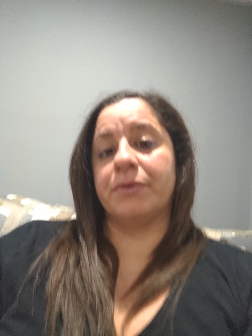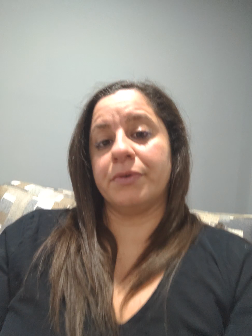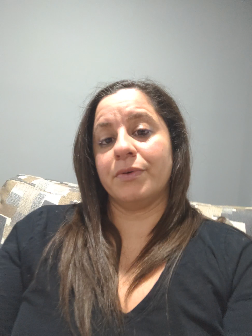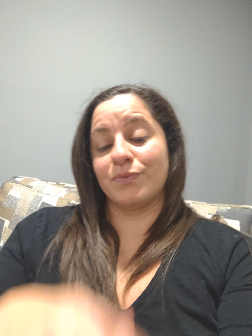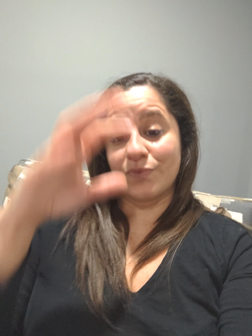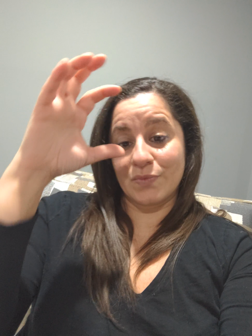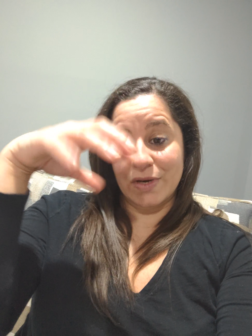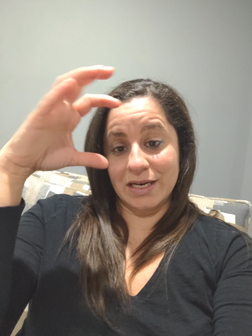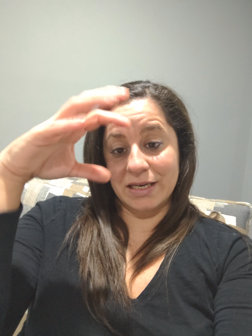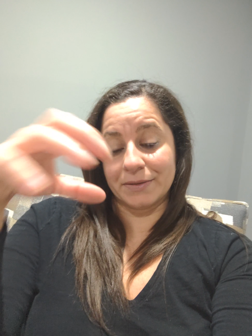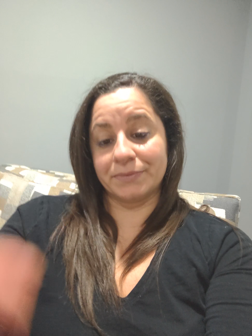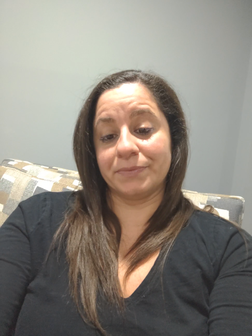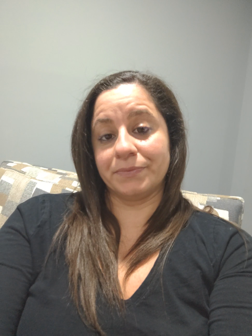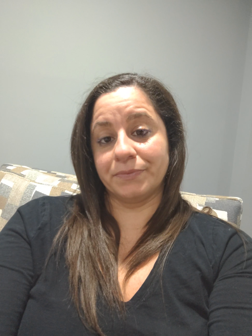rain